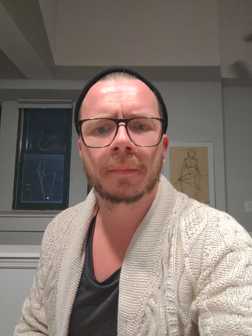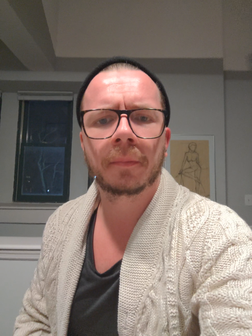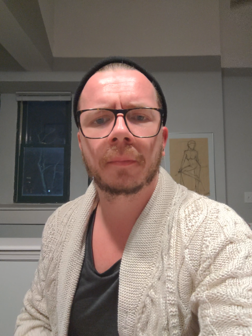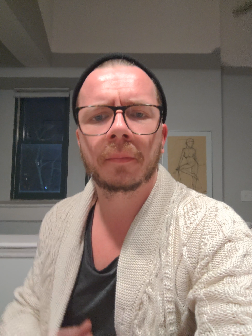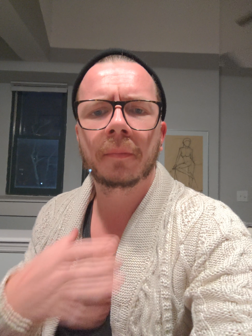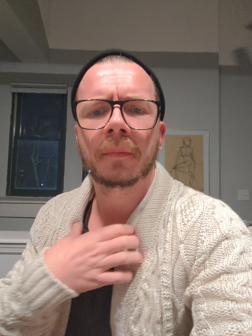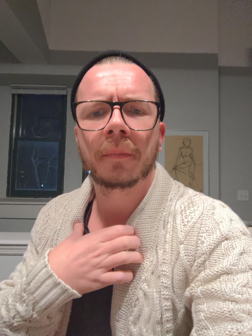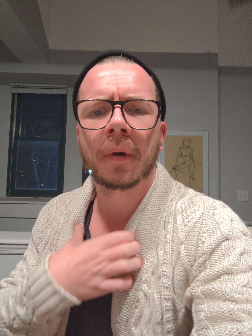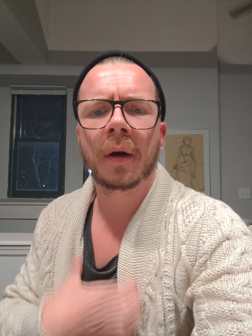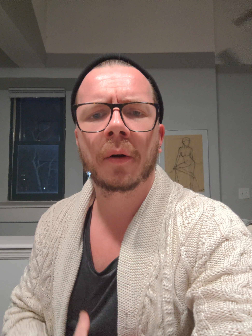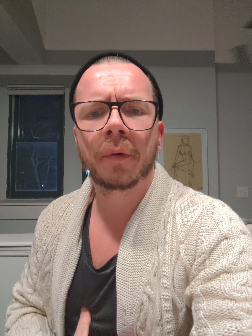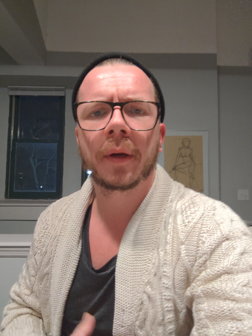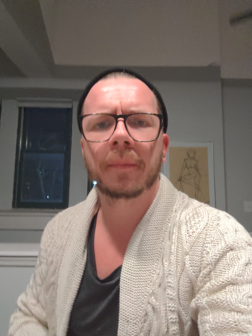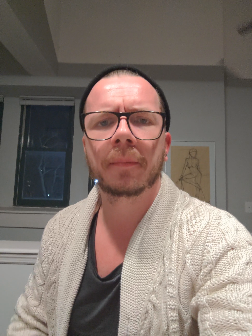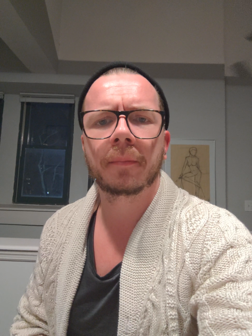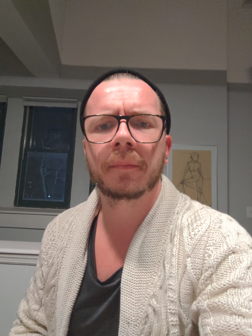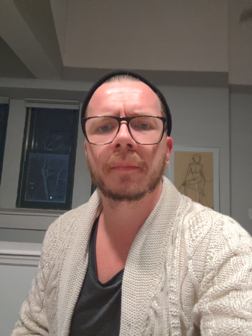hungry